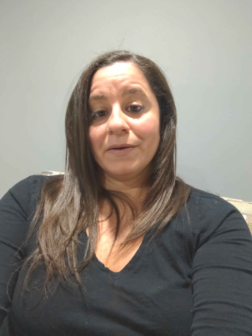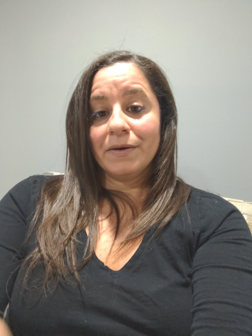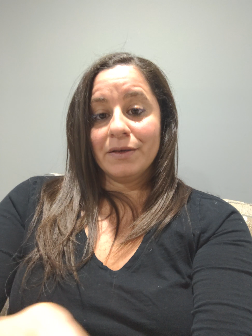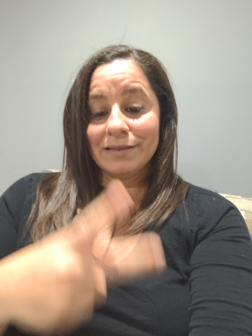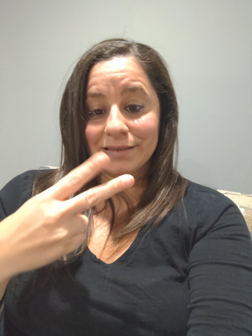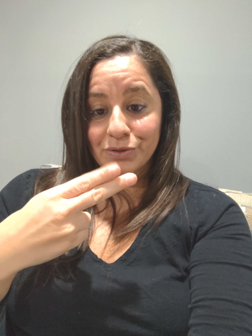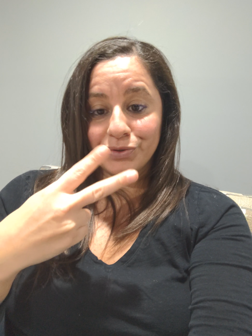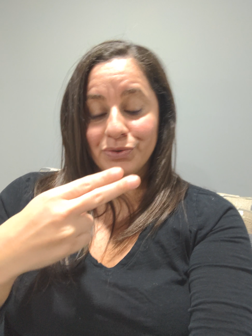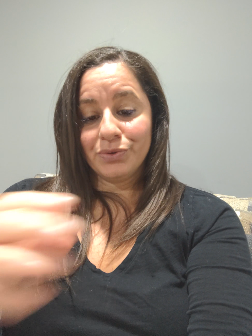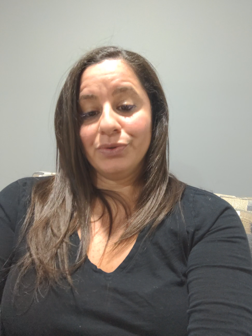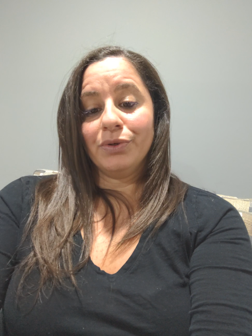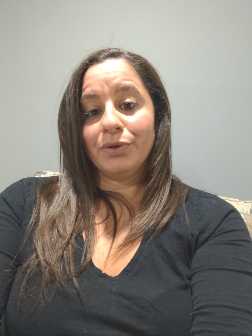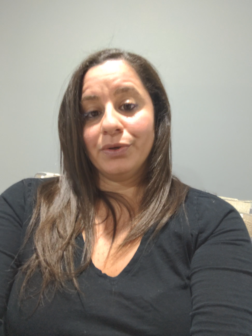scissors